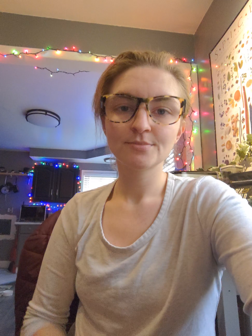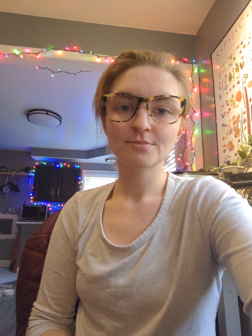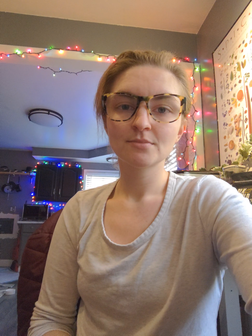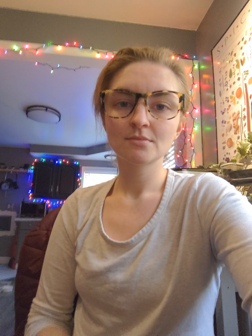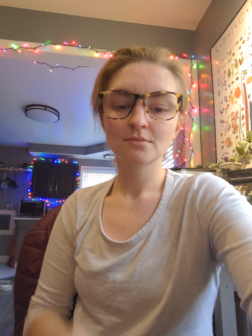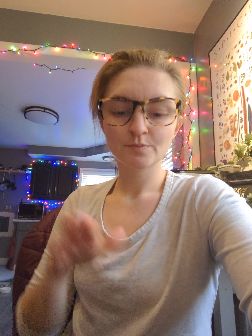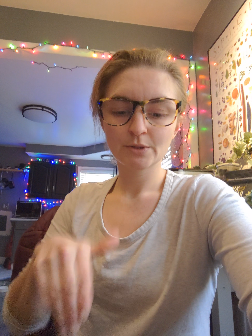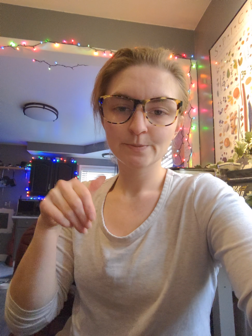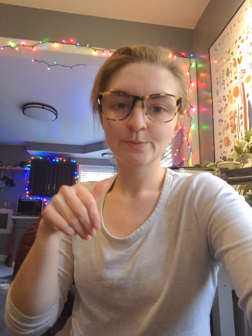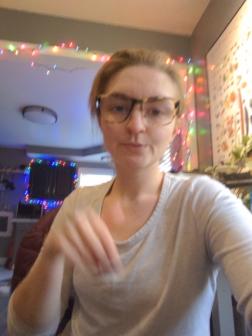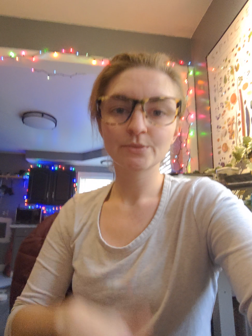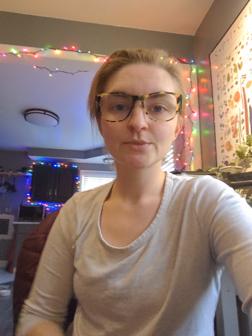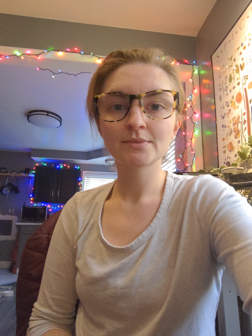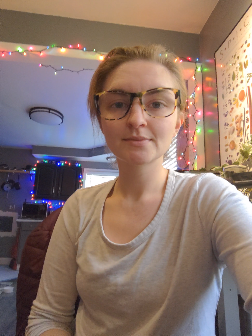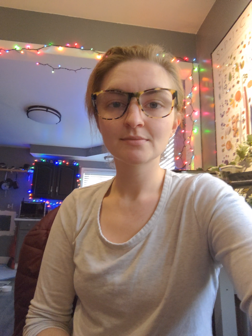jeans